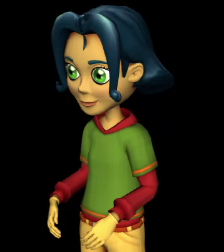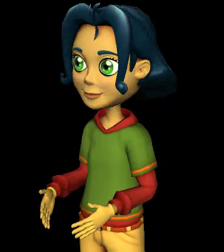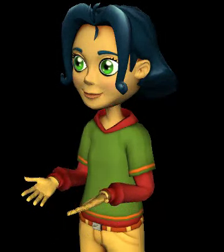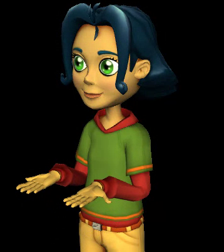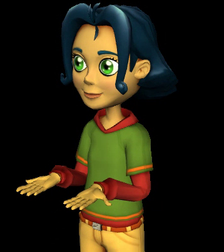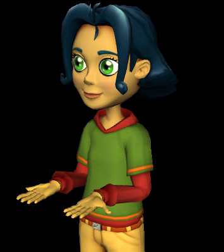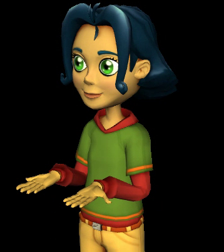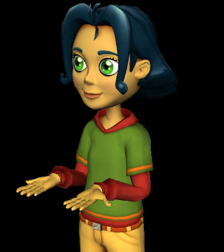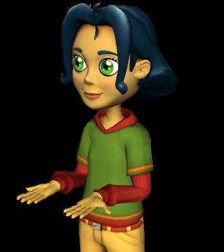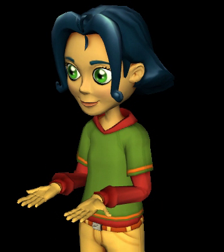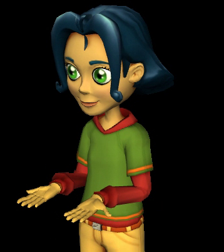اليوم